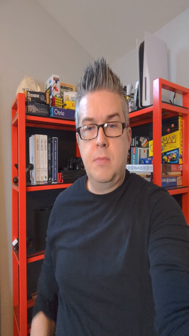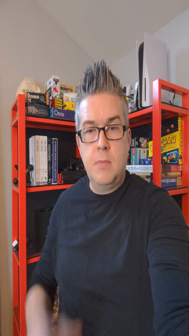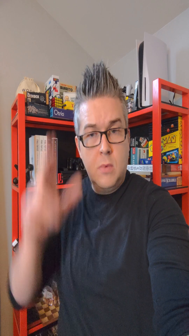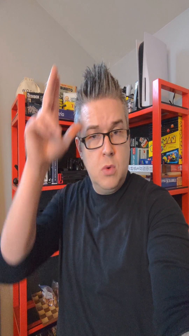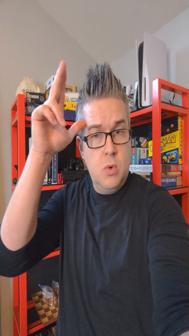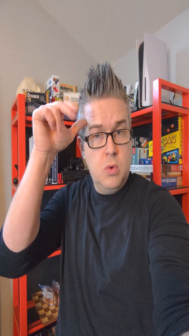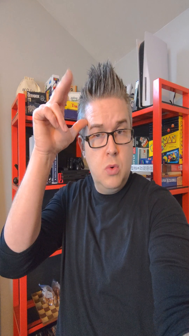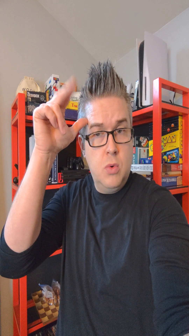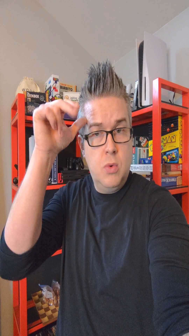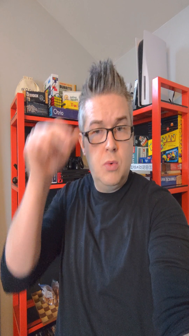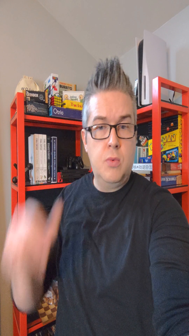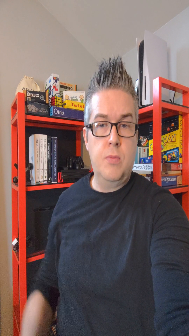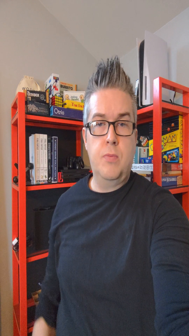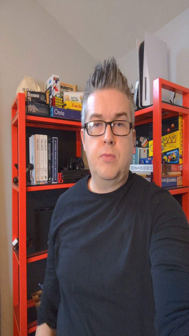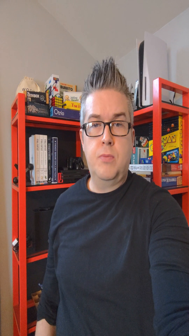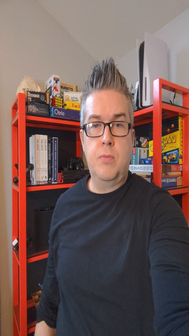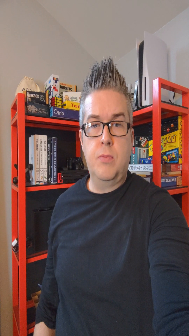horse